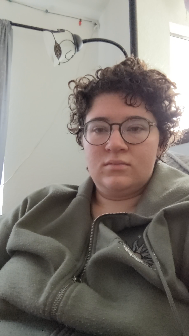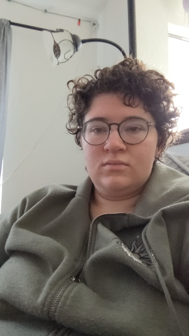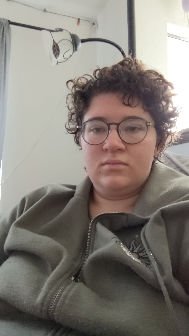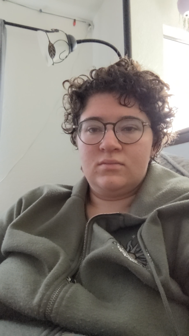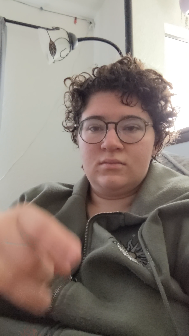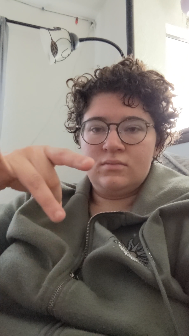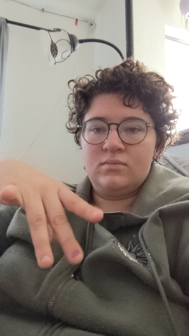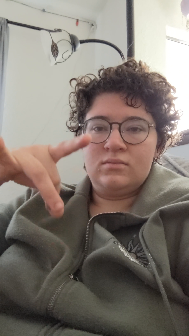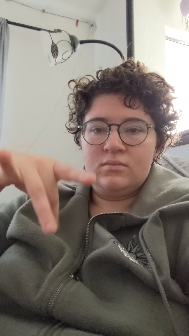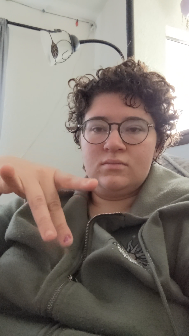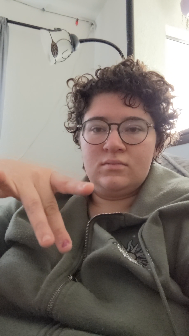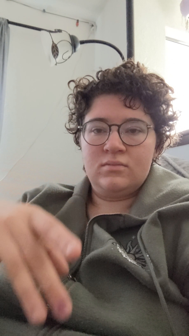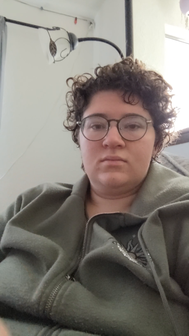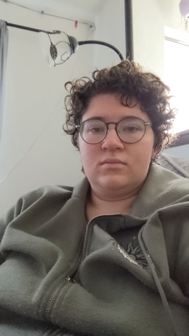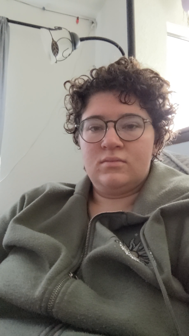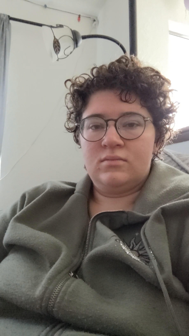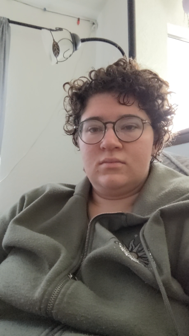pumpkin